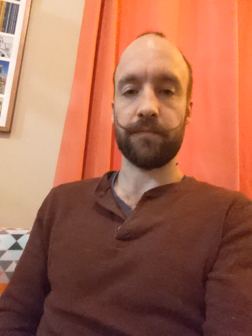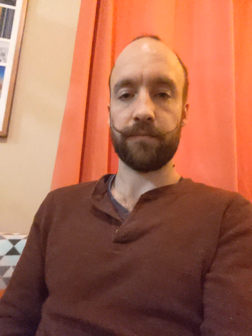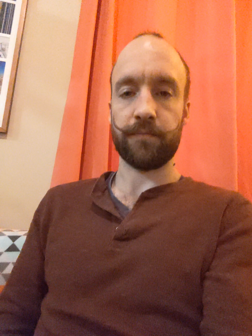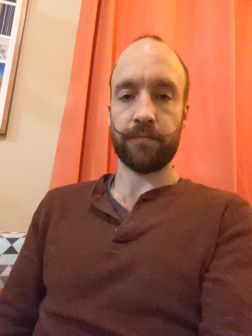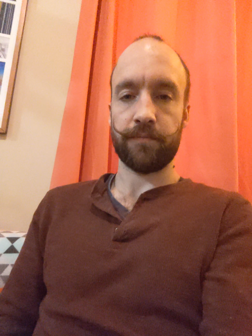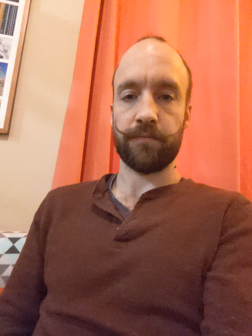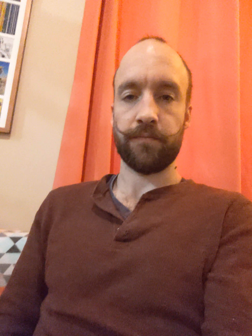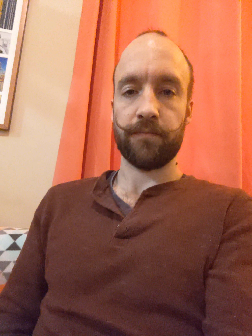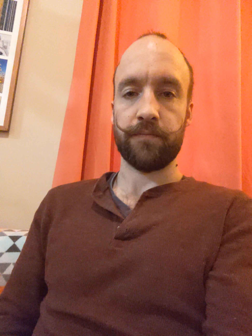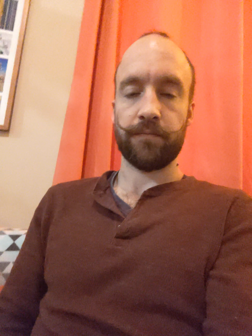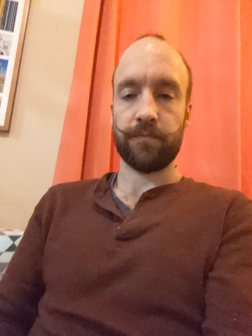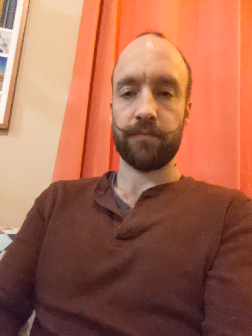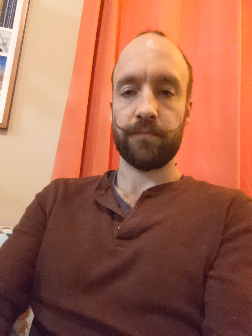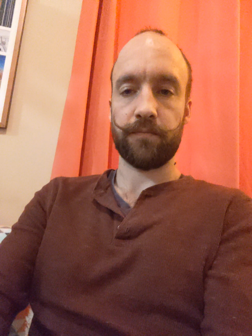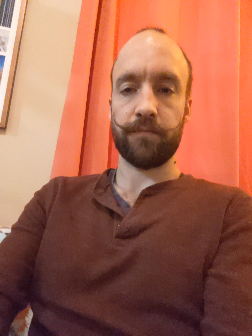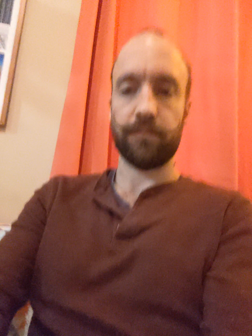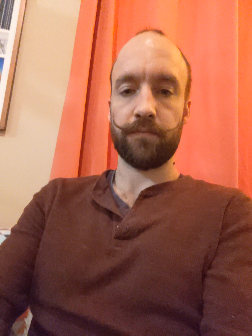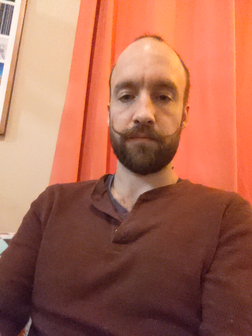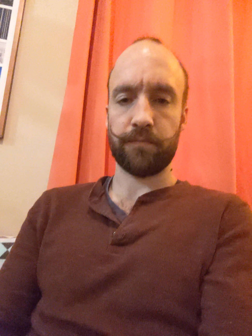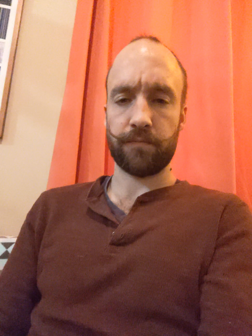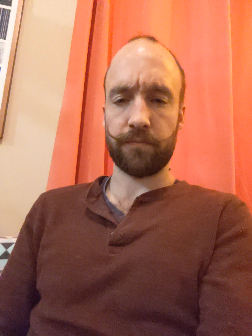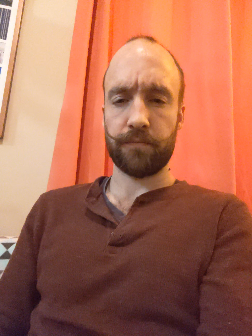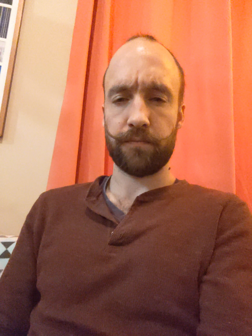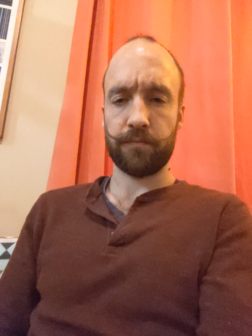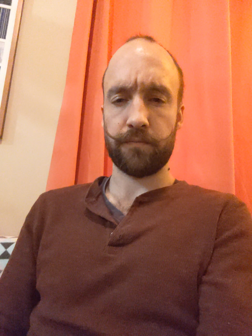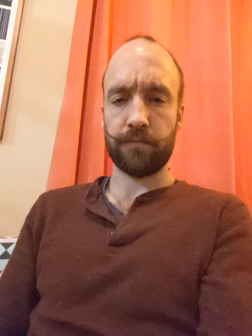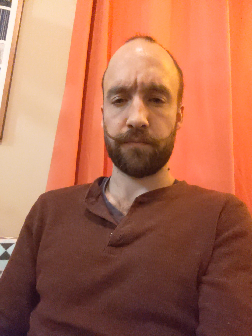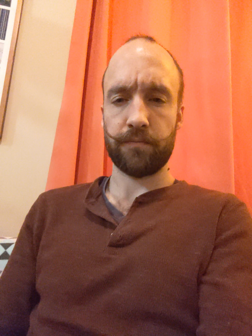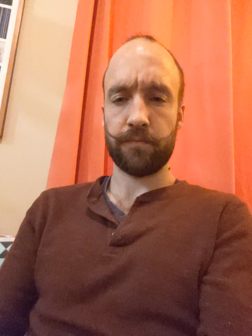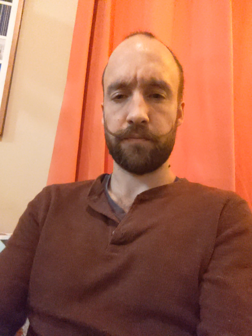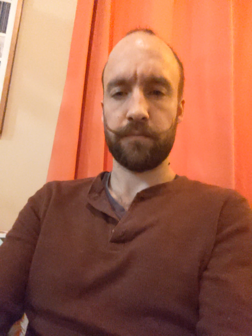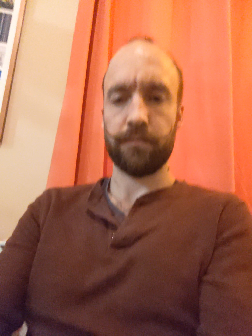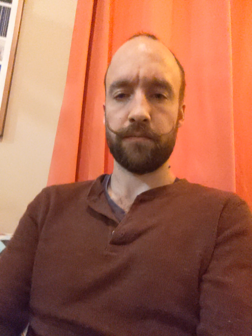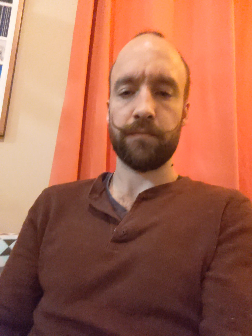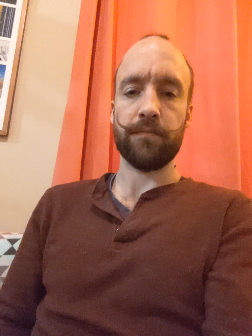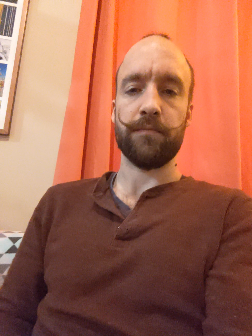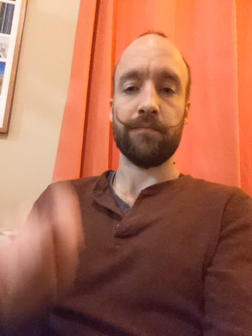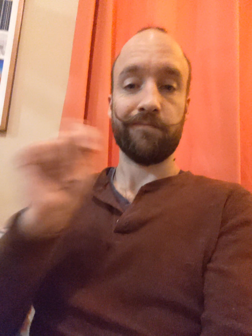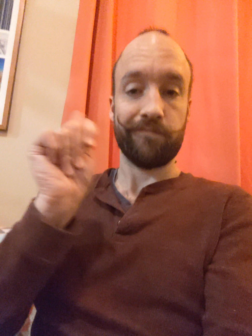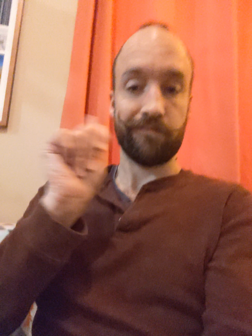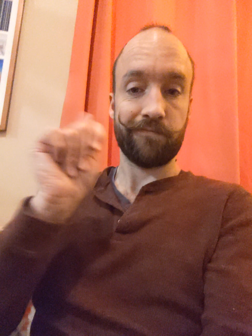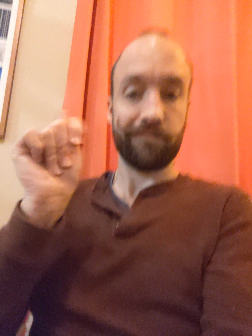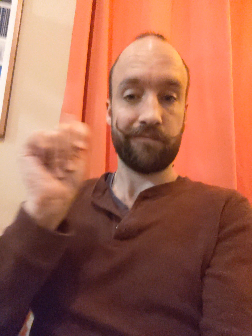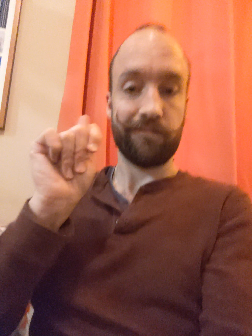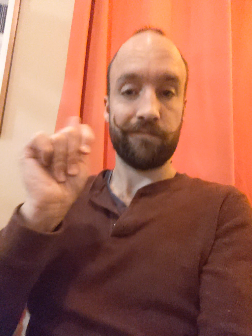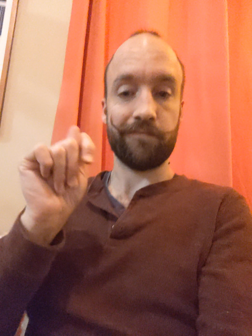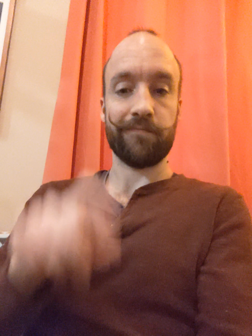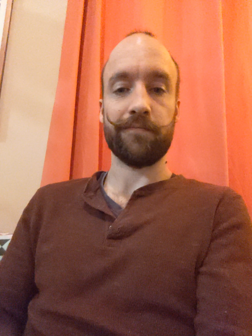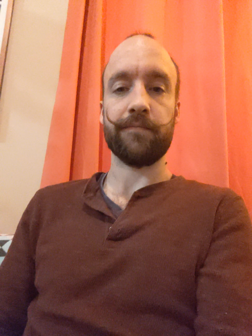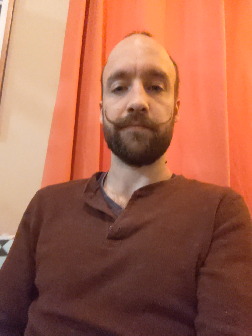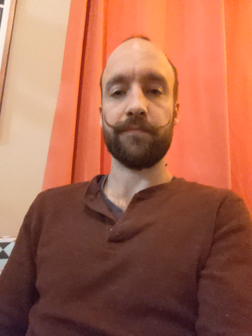potty